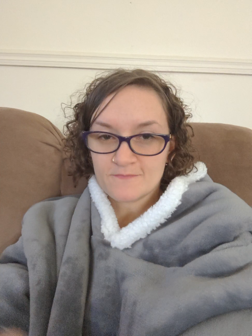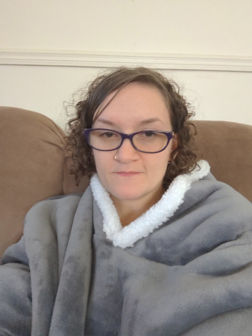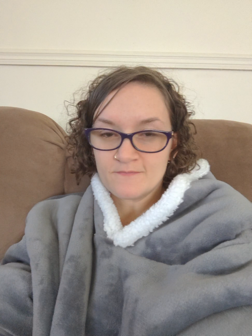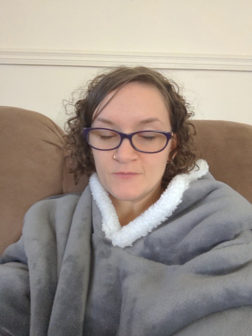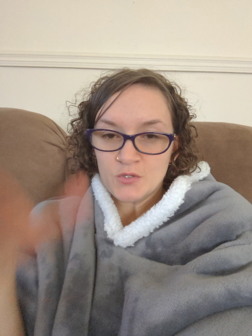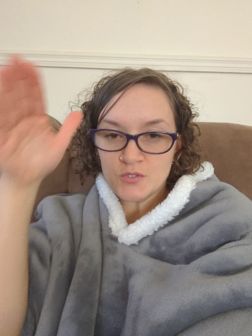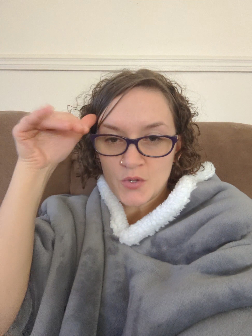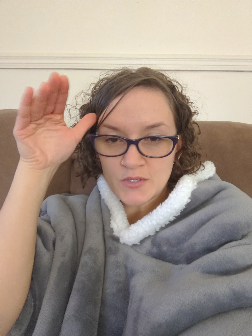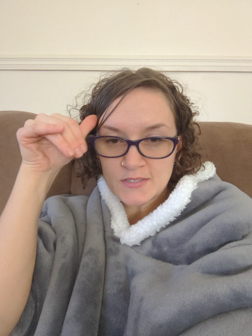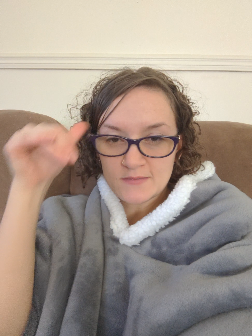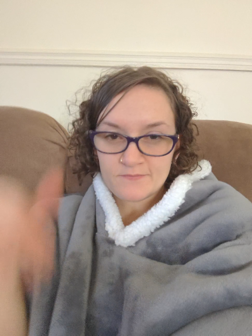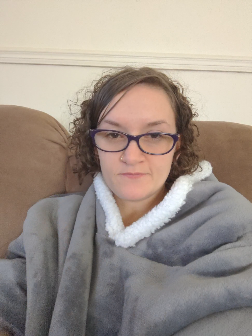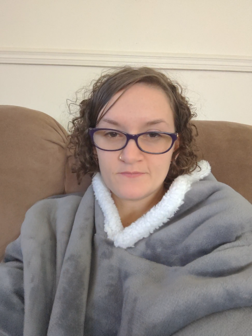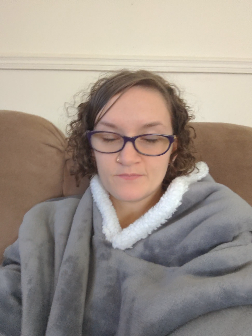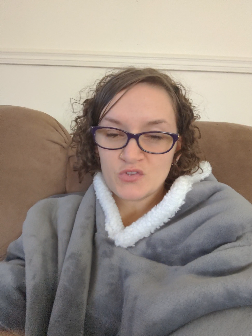donkey